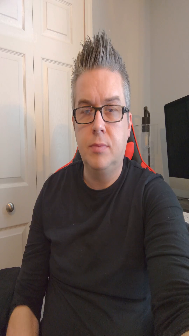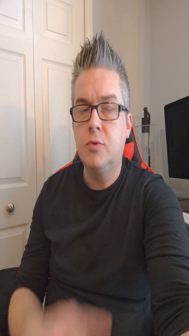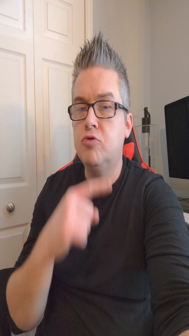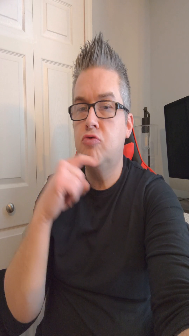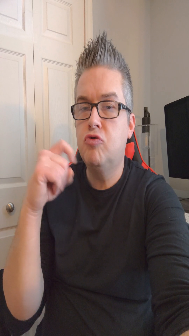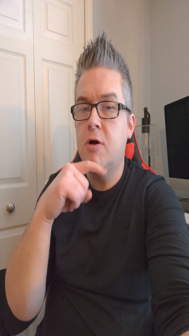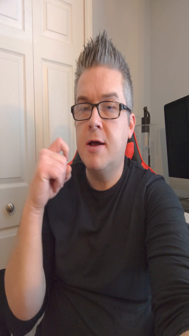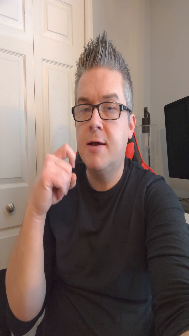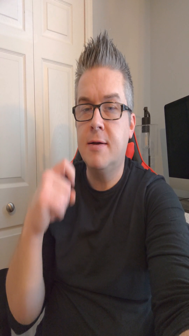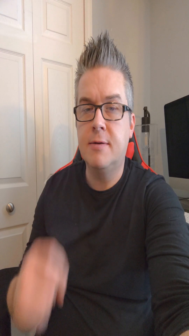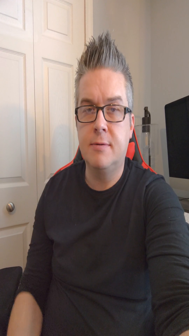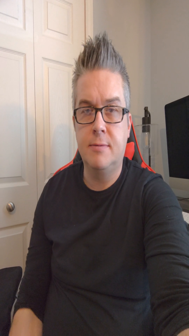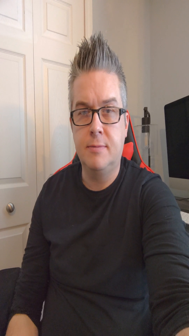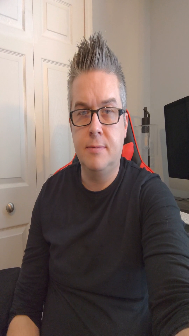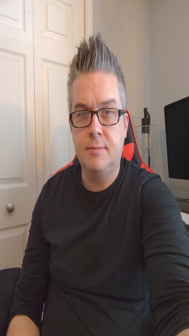dryer